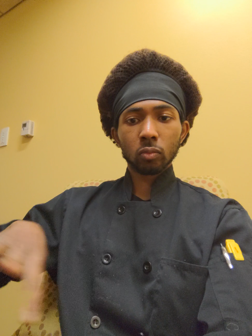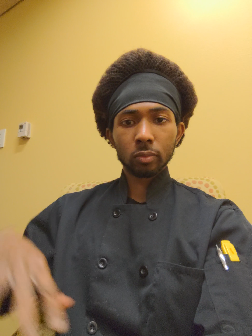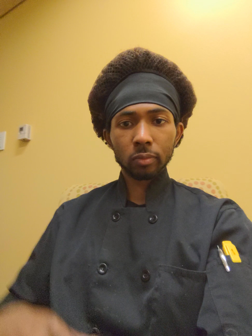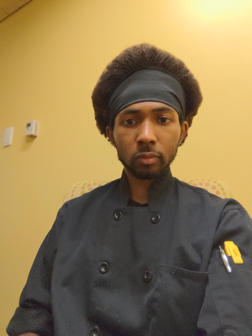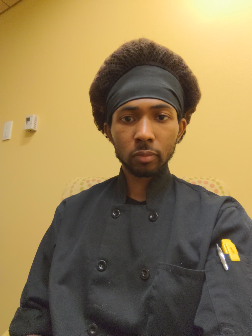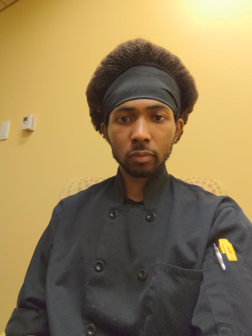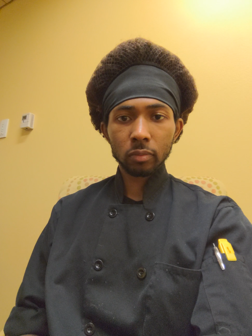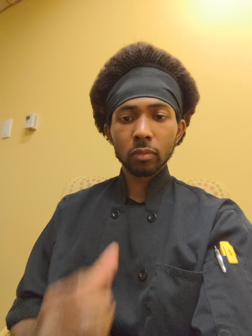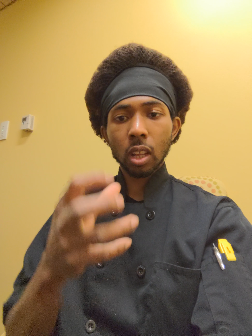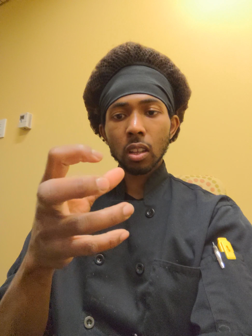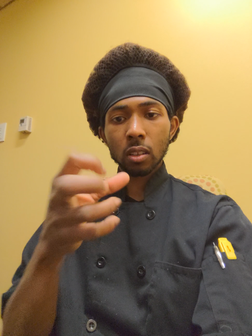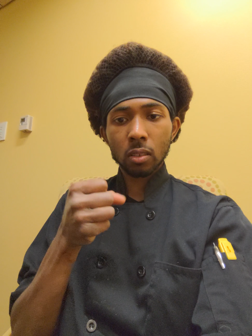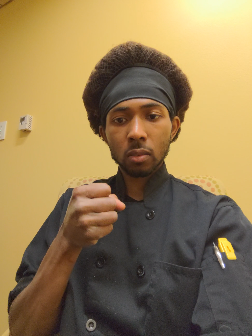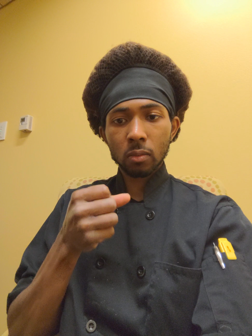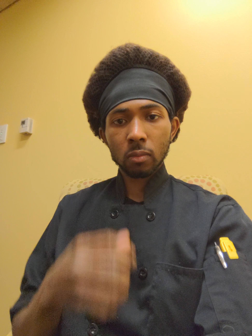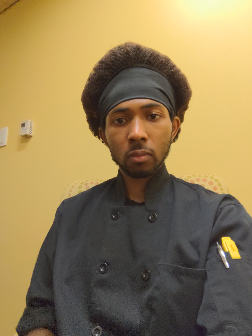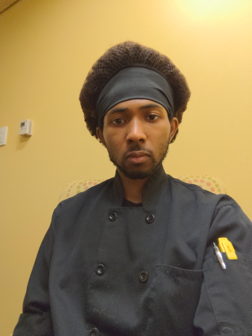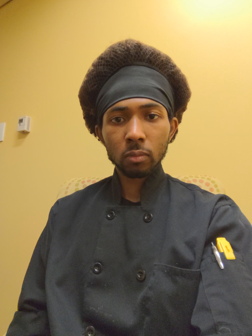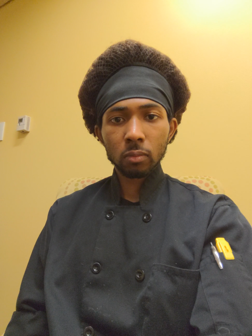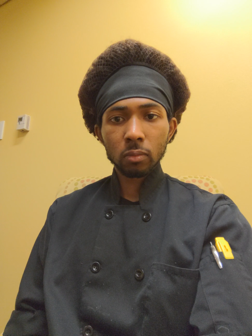get